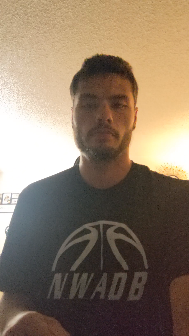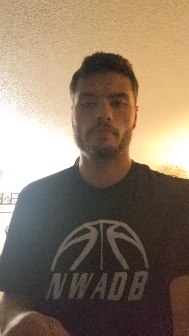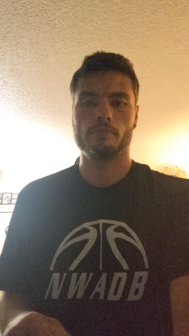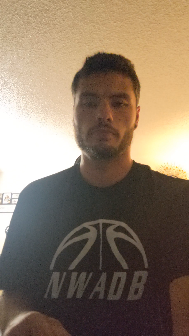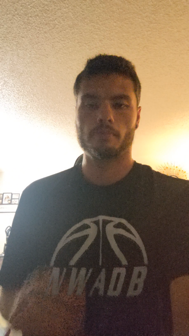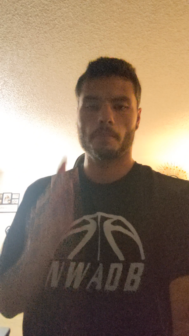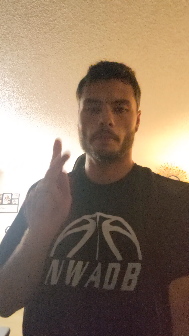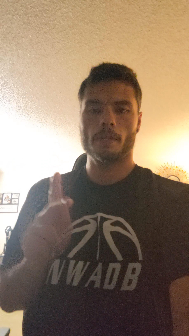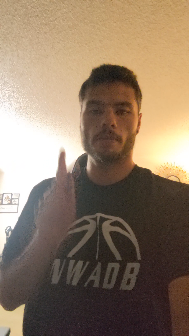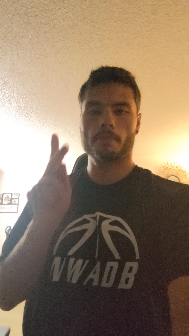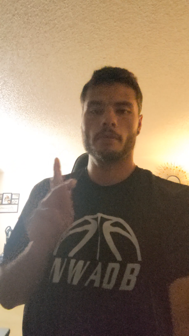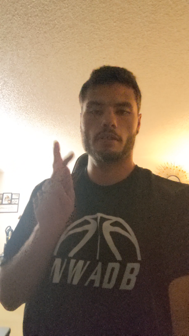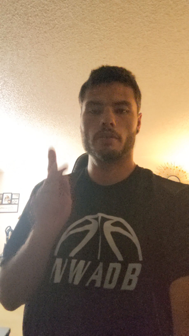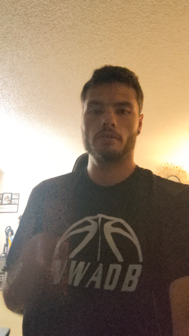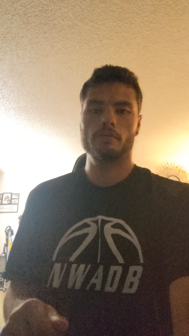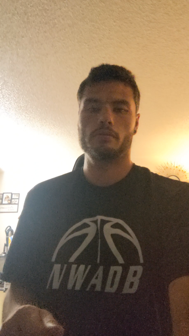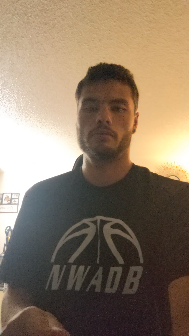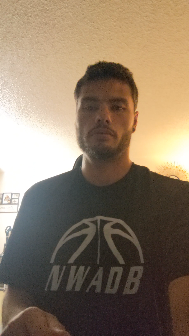people